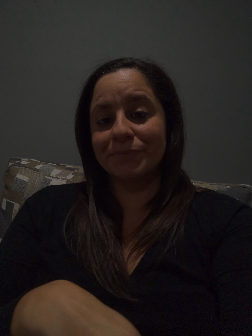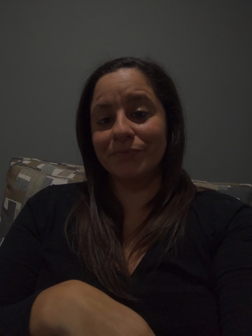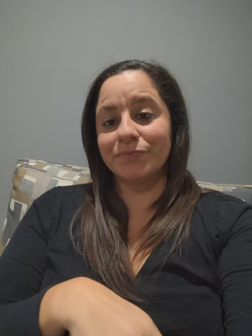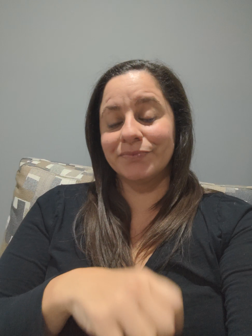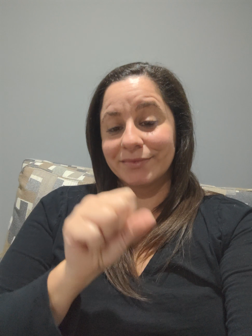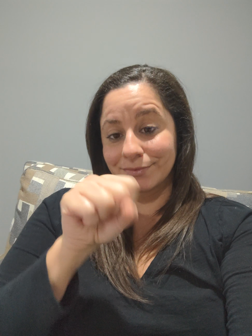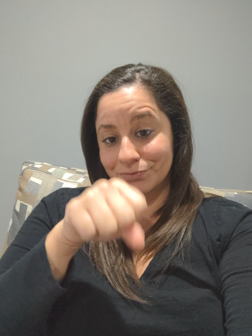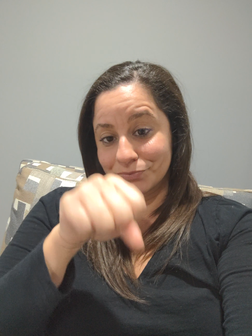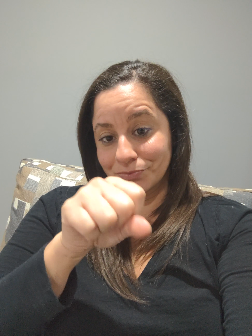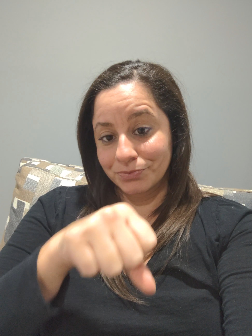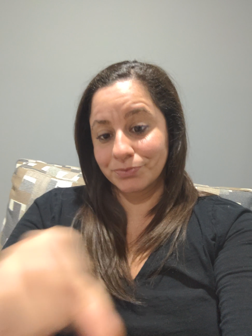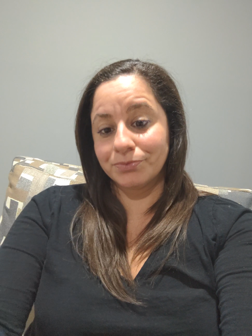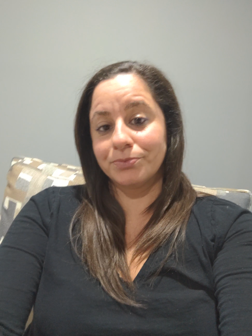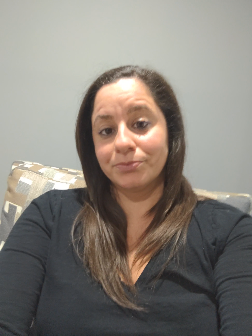yes